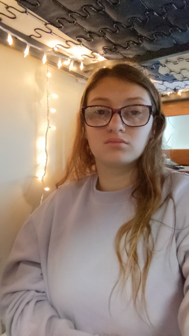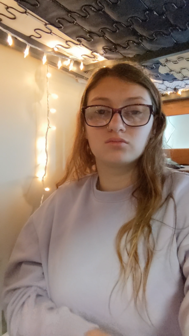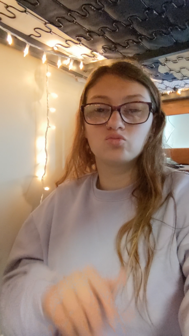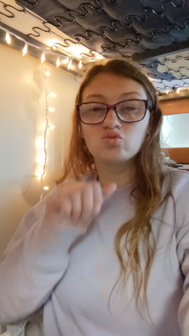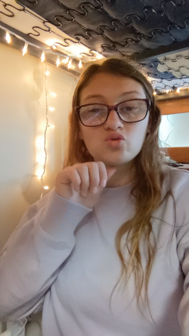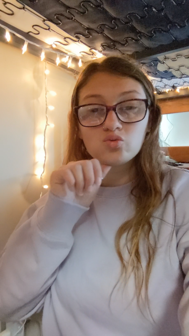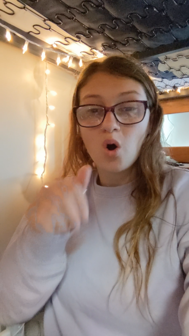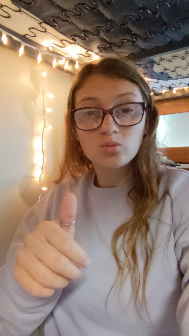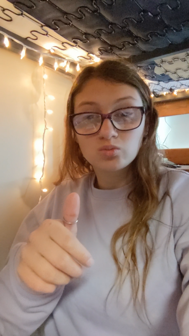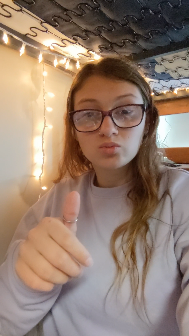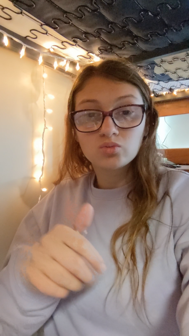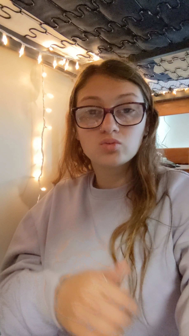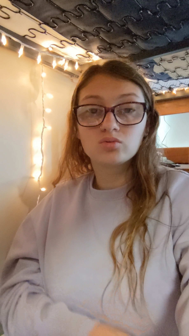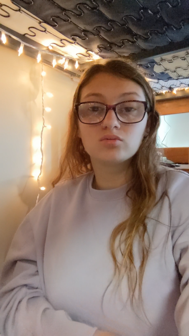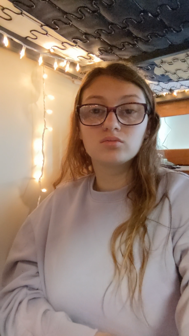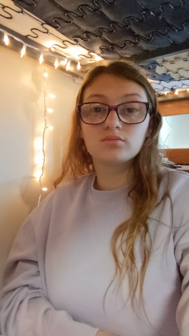don't